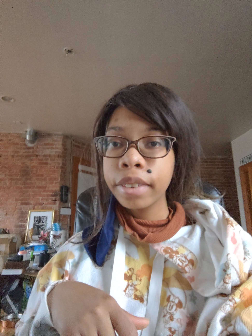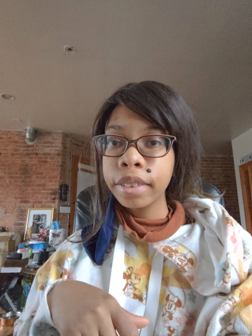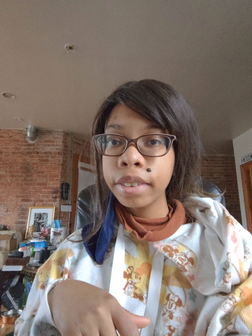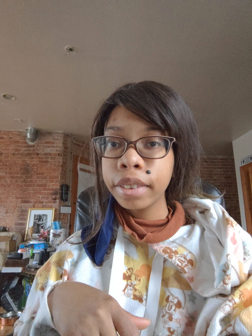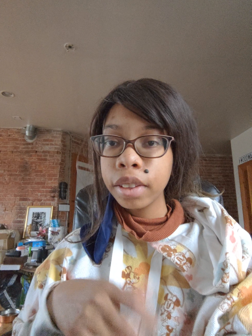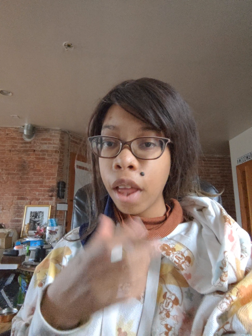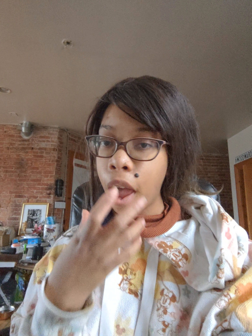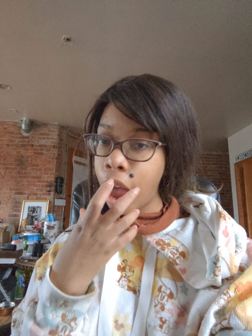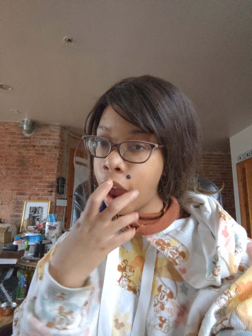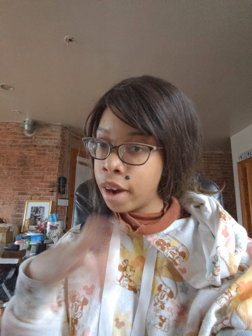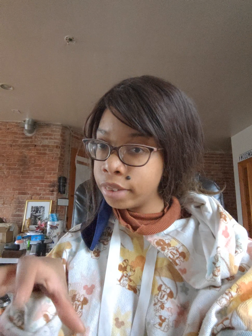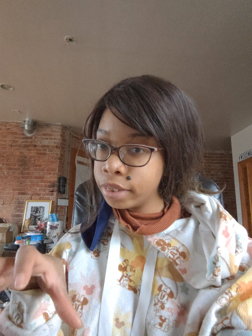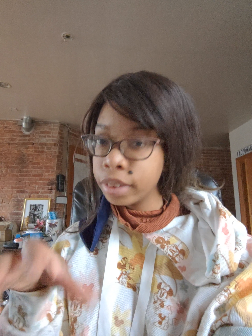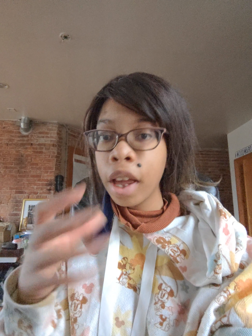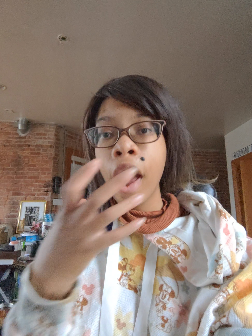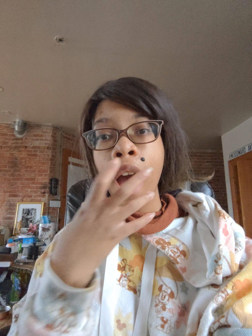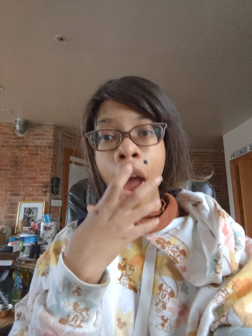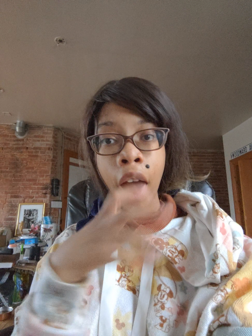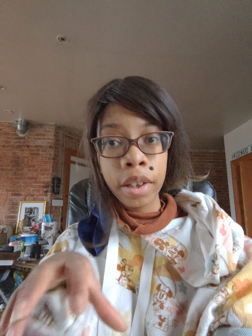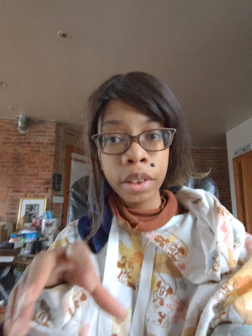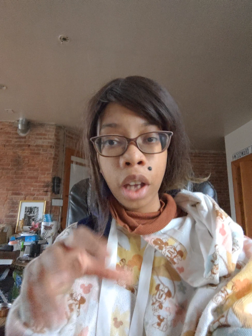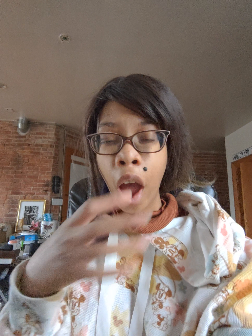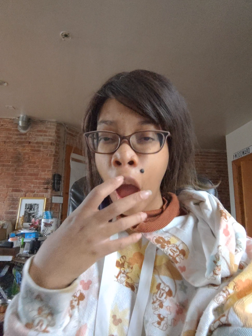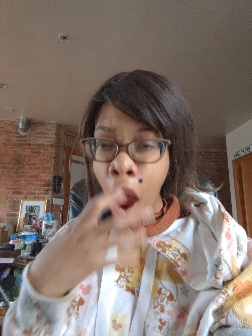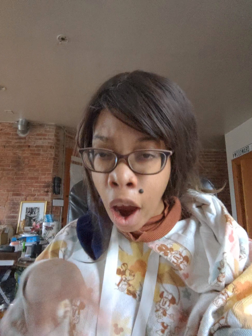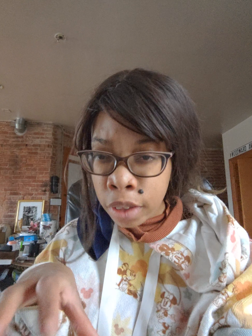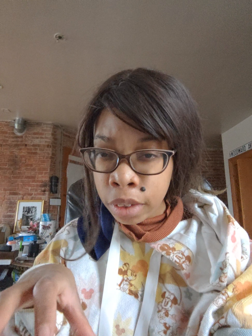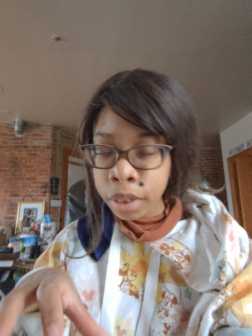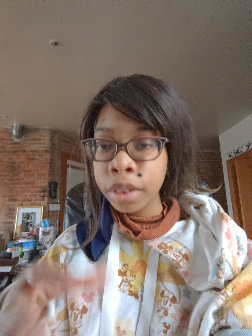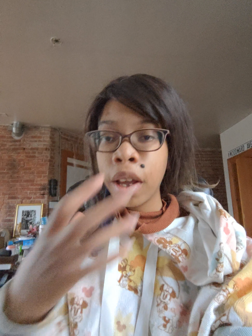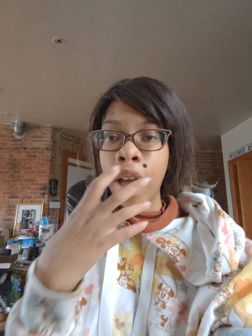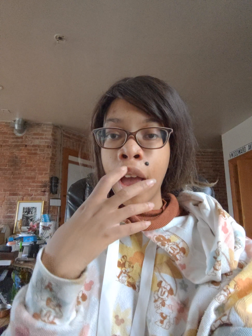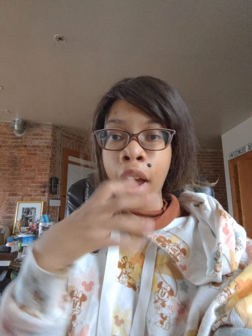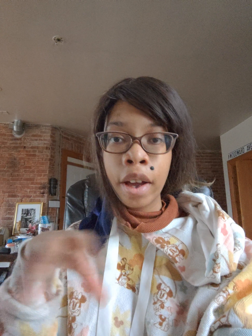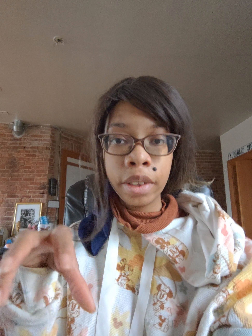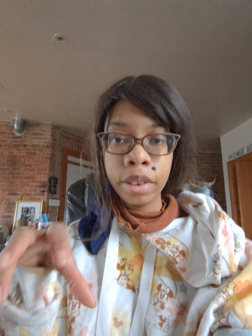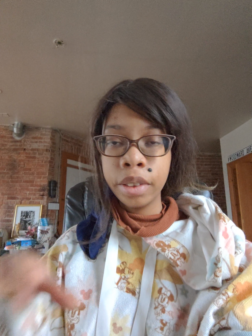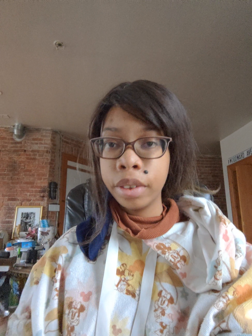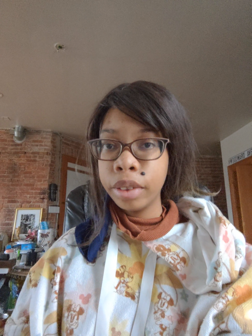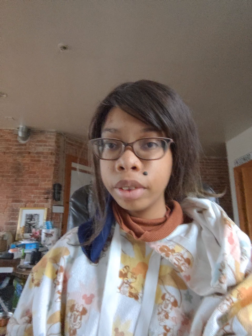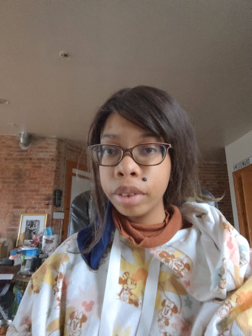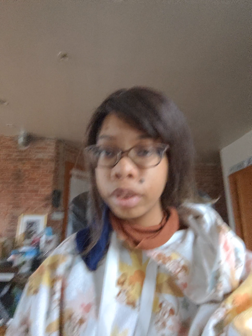hot